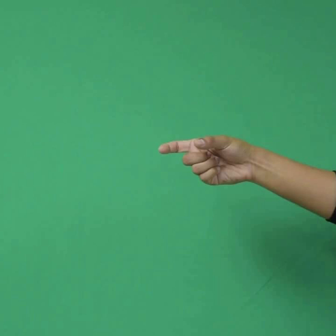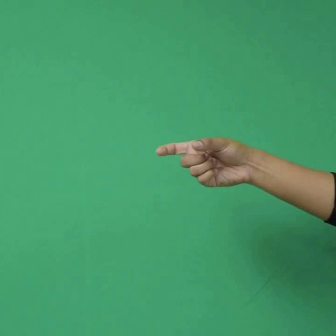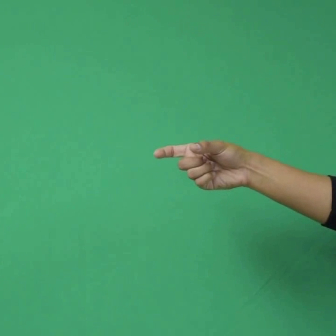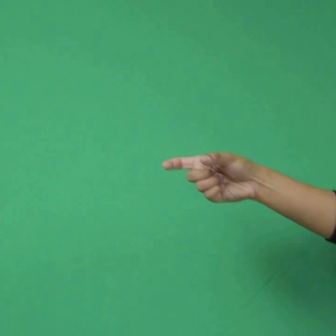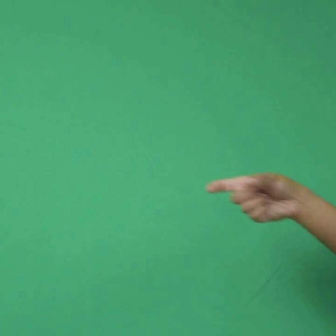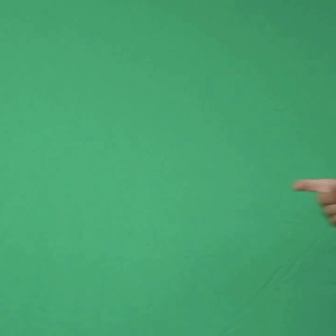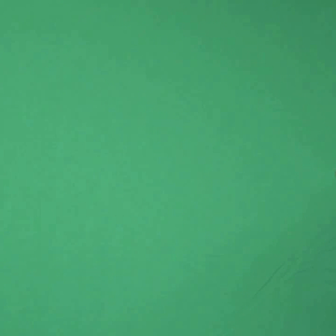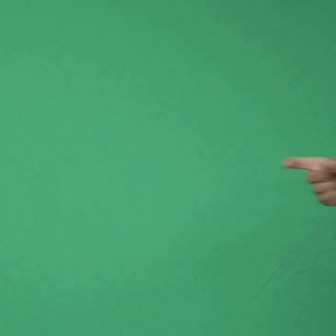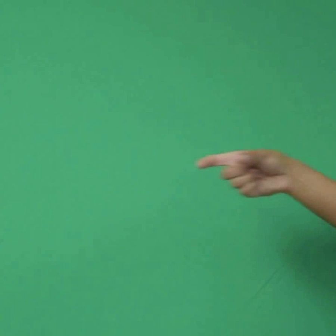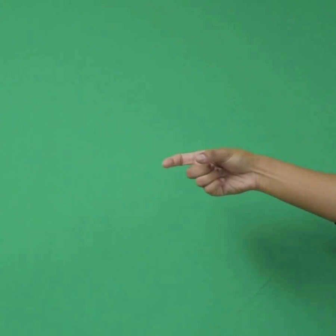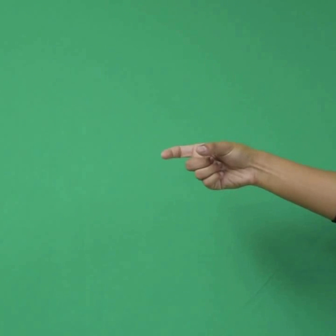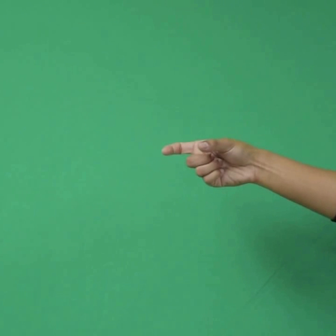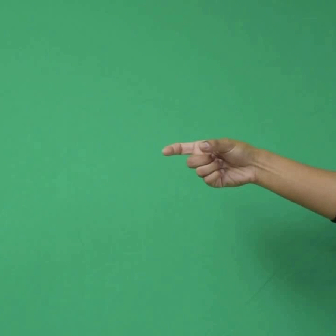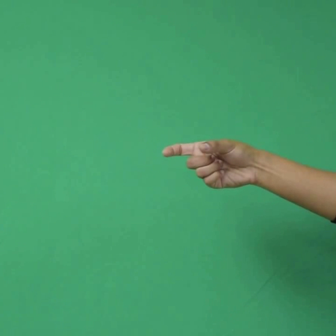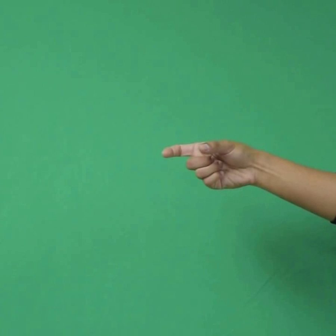X